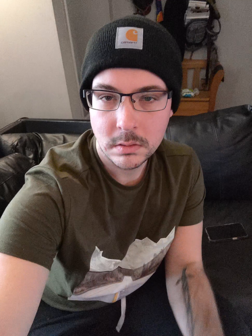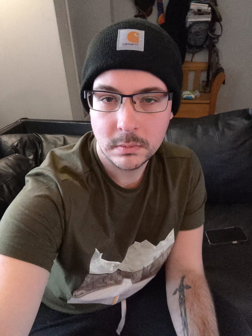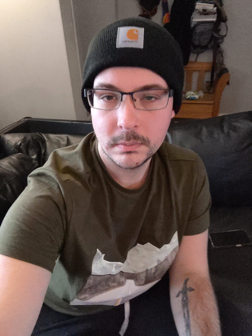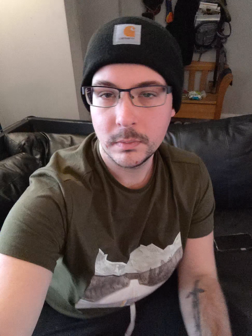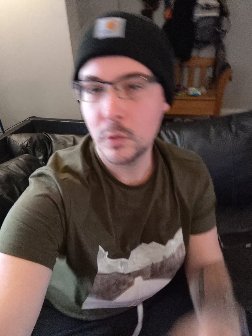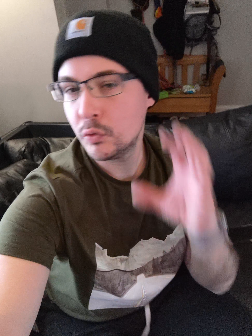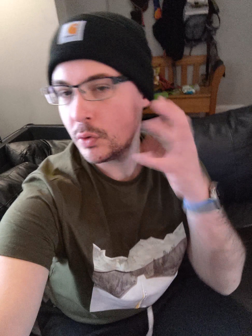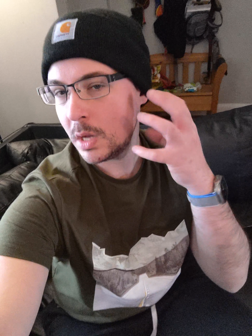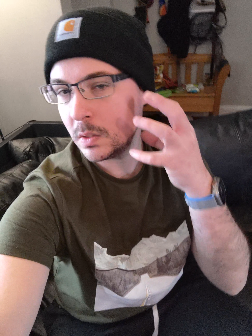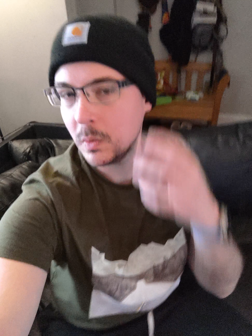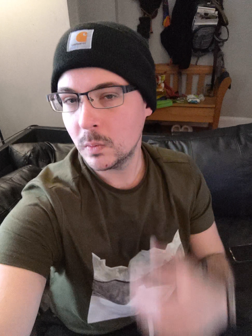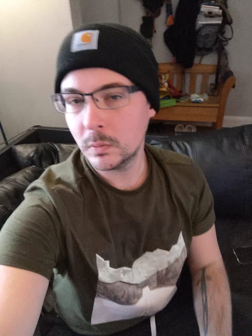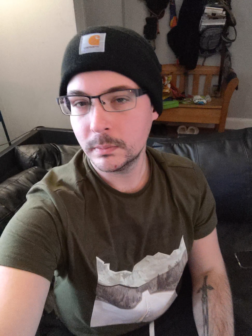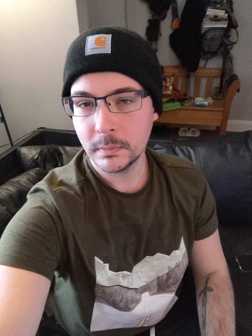radio